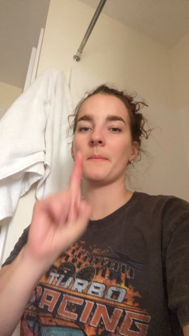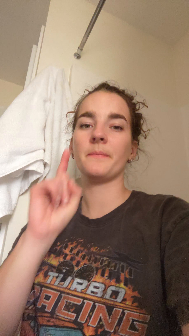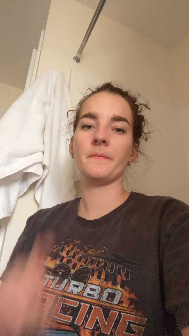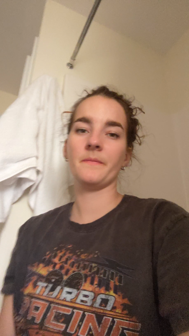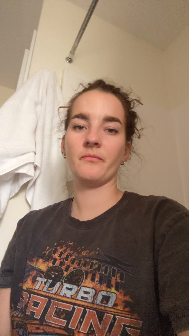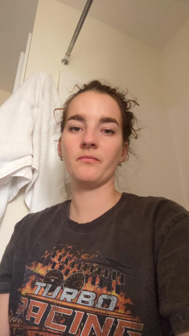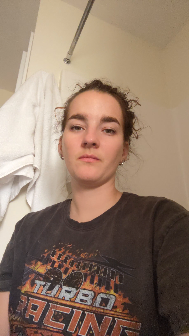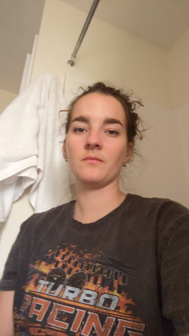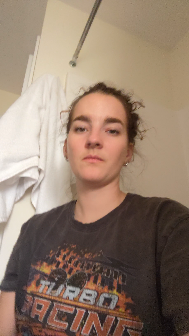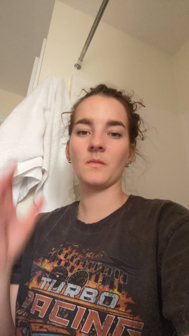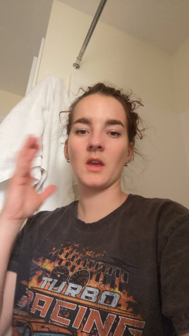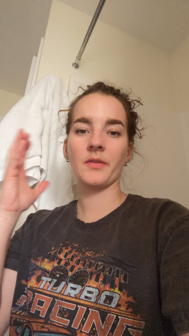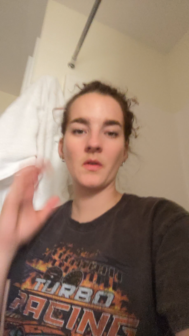pillow